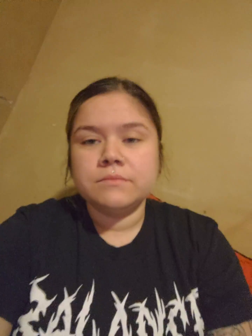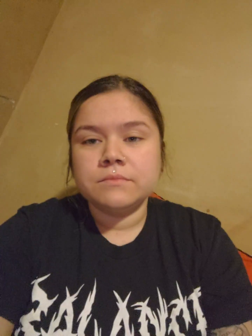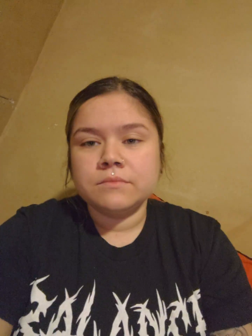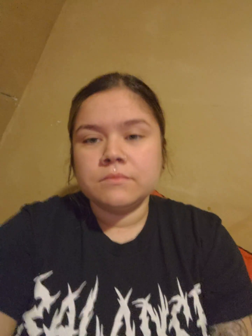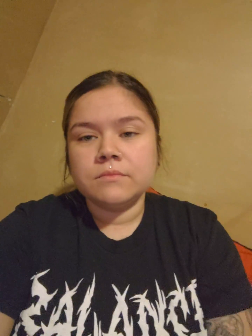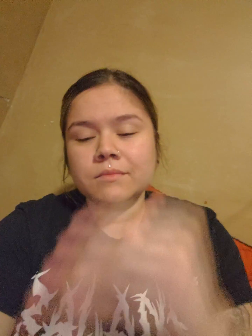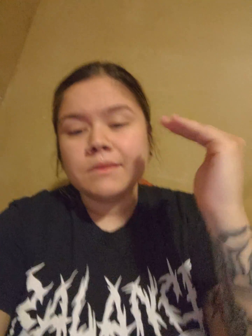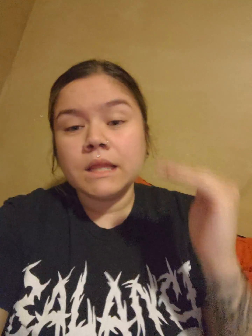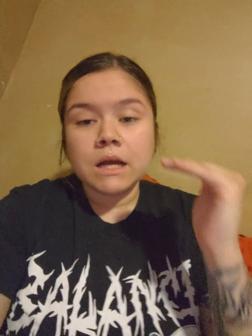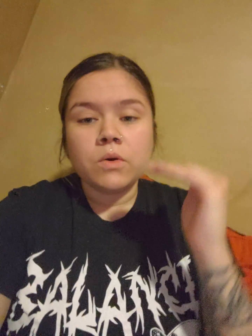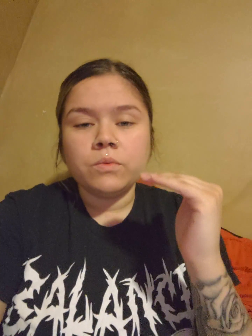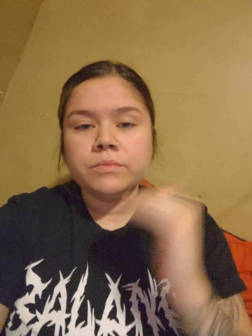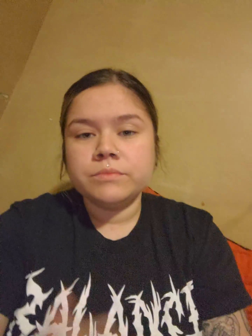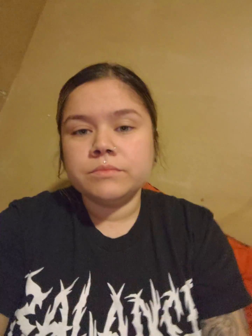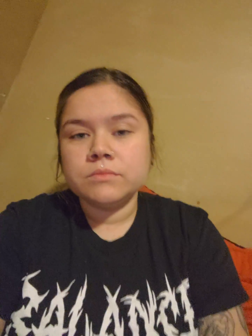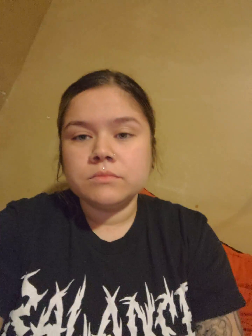little